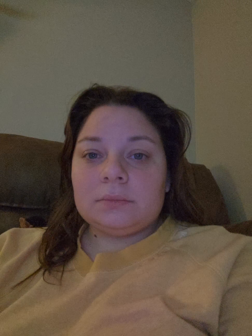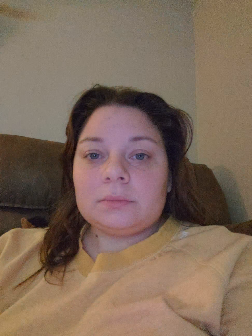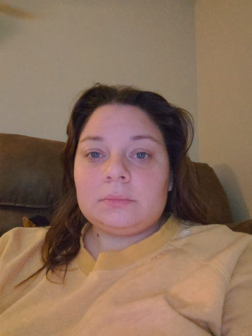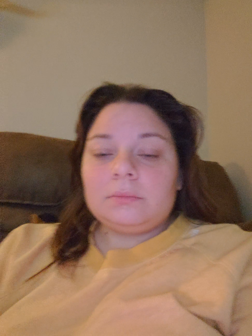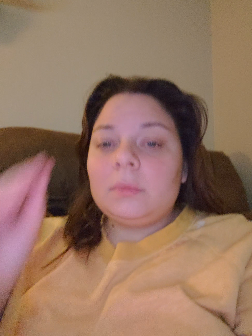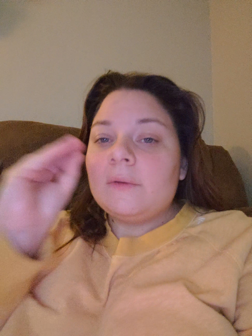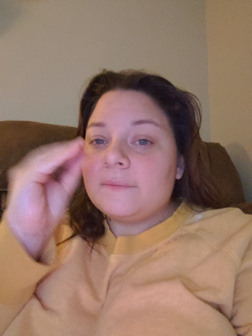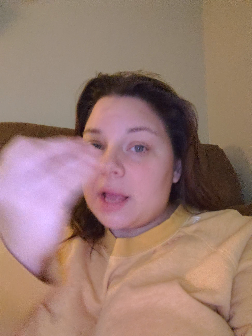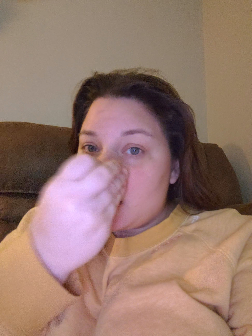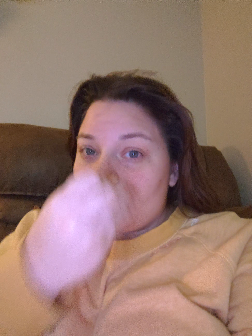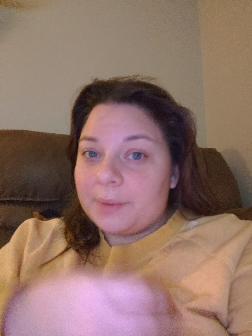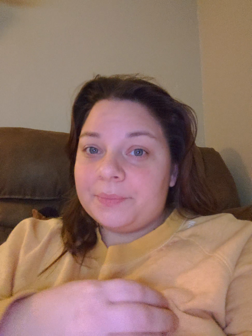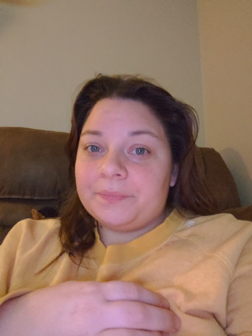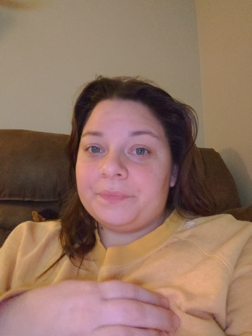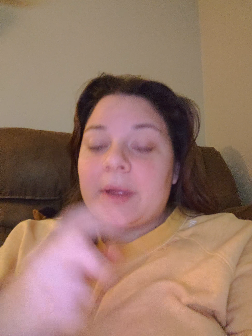flower